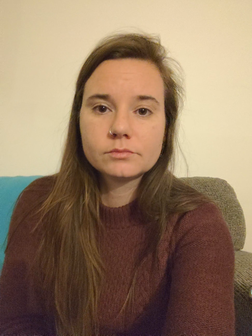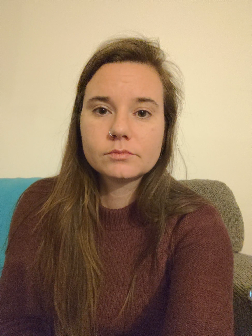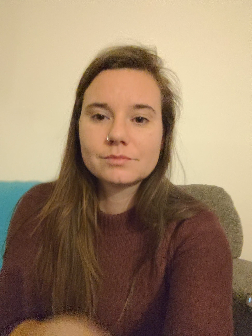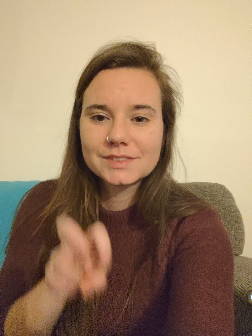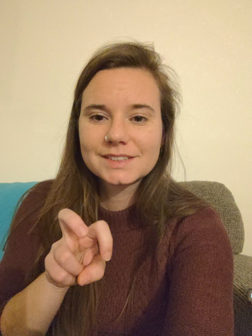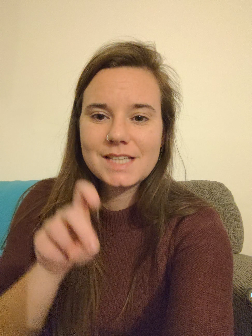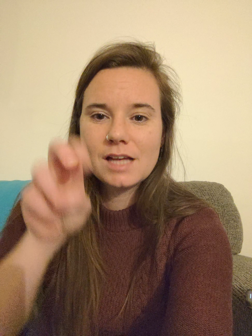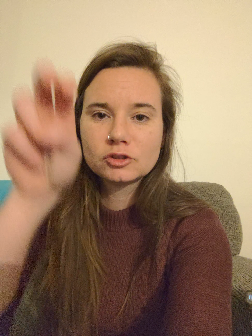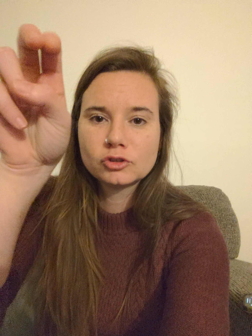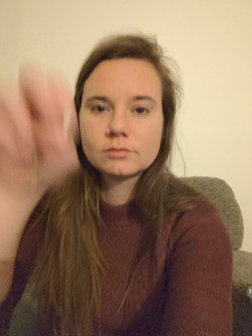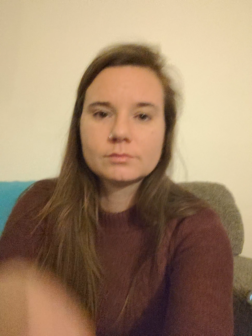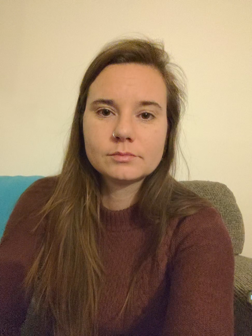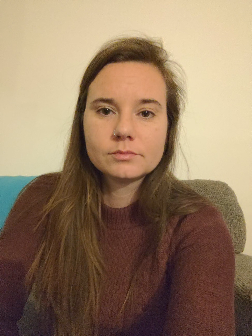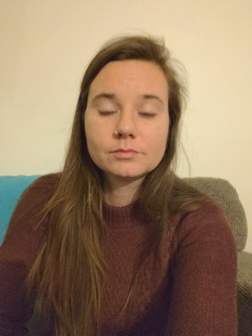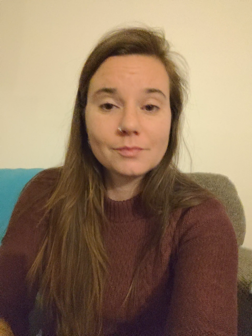stairs